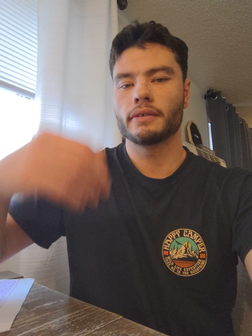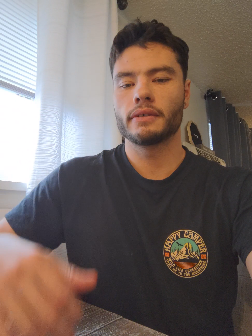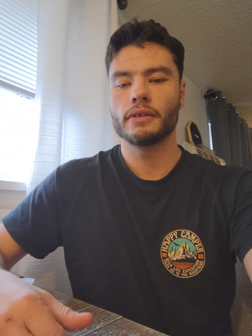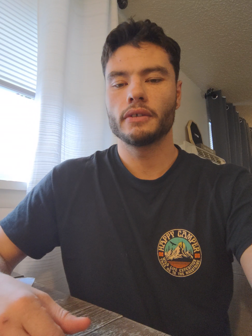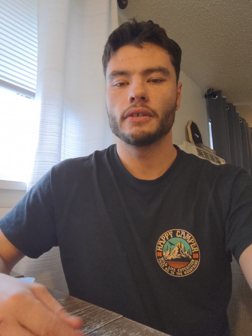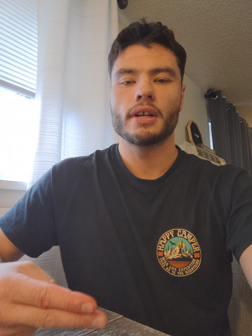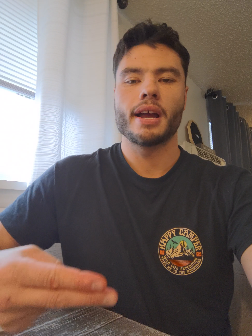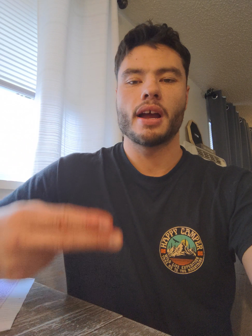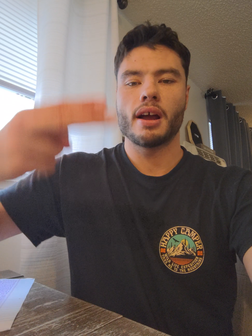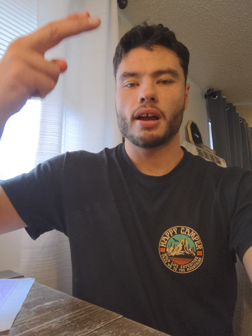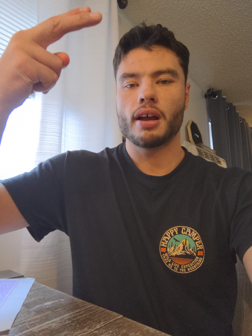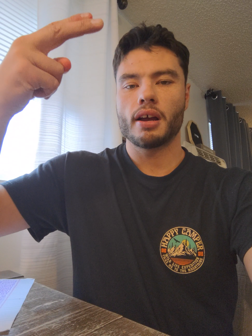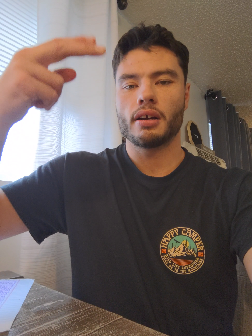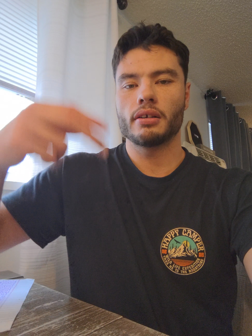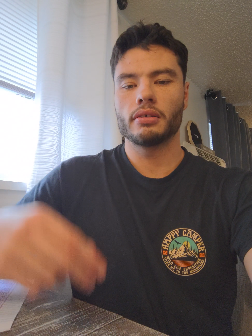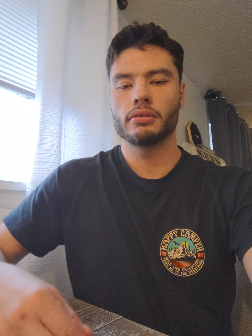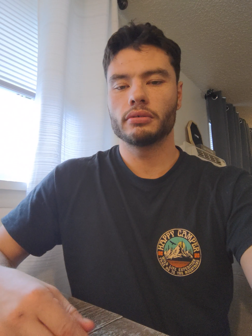high